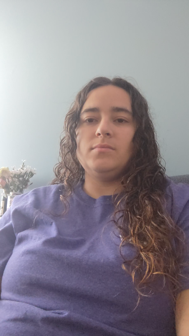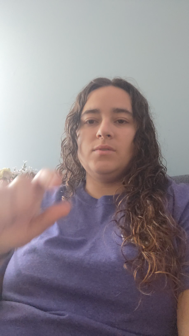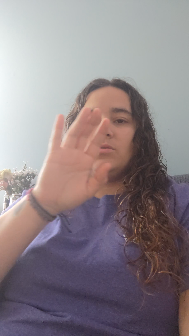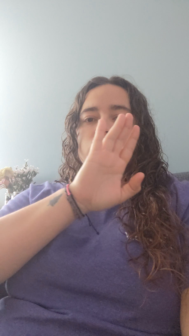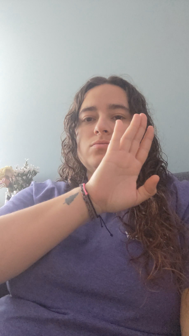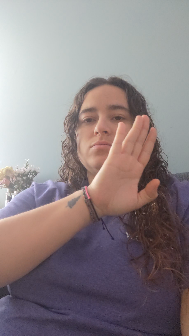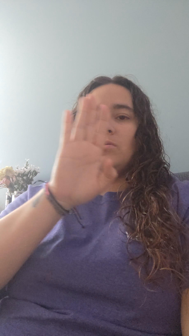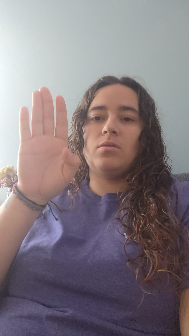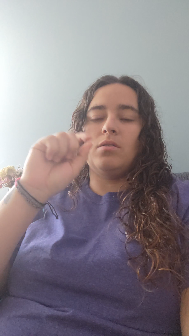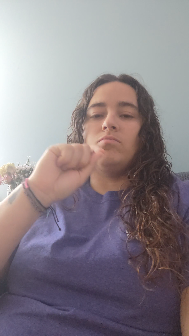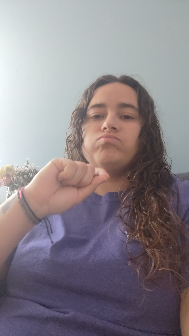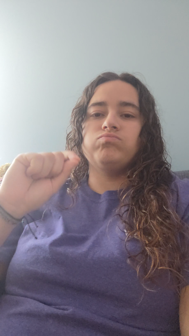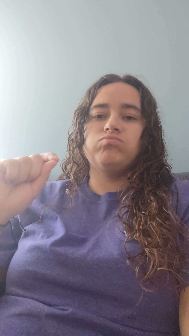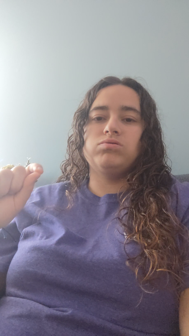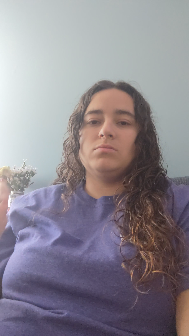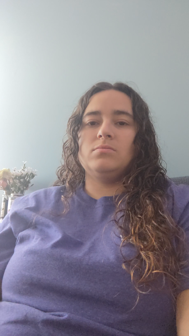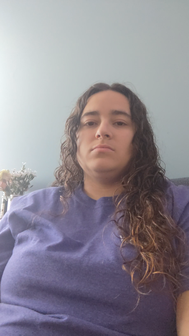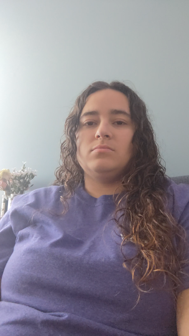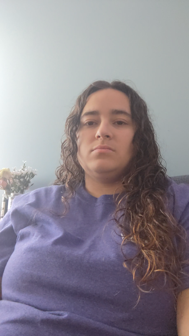chalk